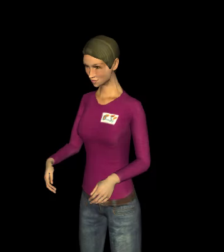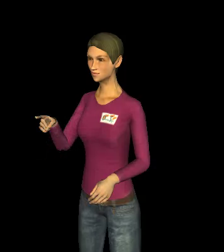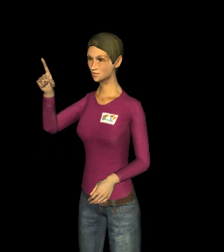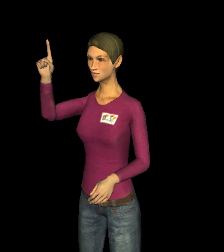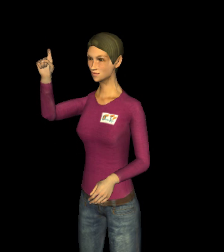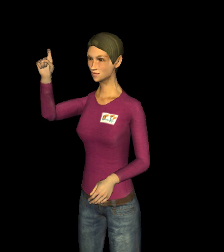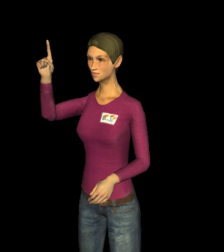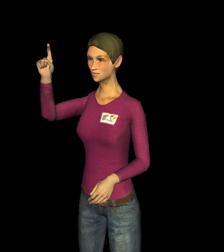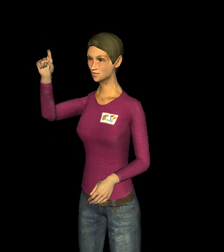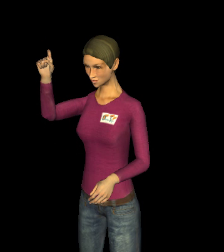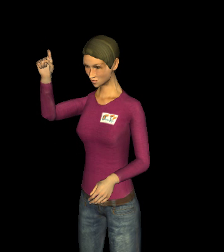ماء